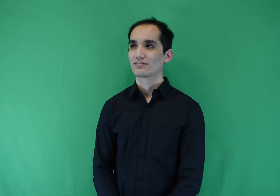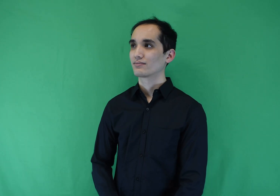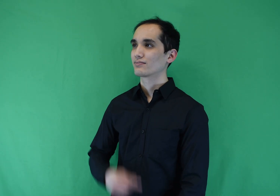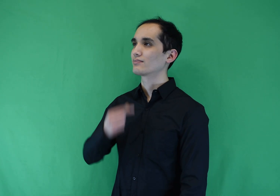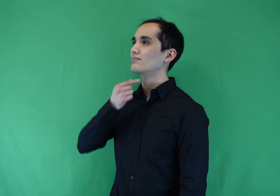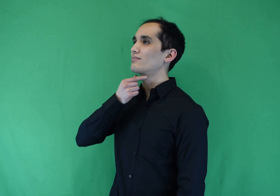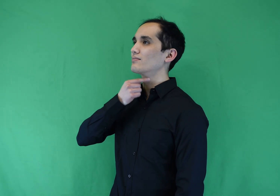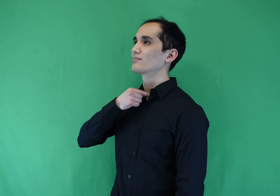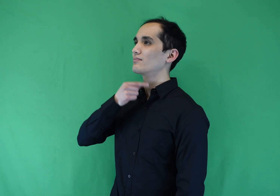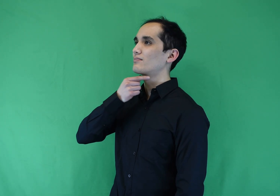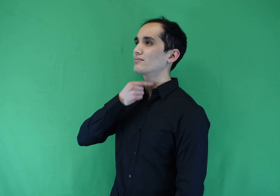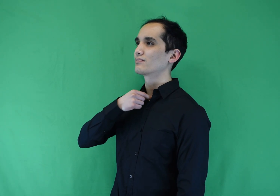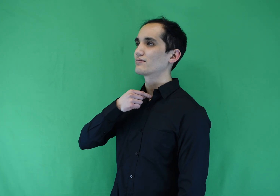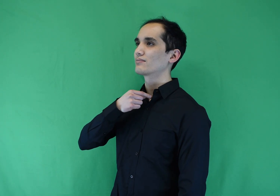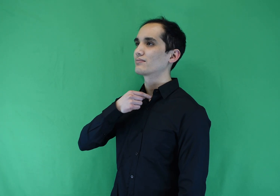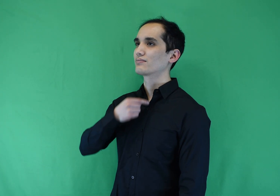garganta